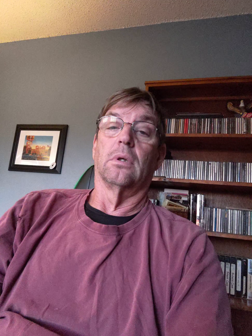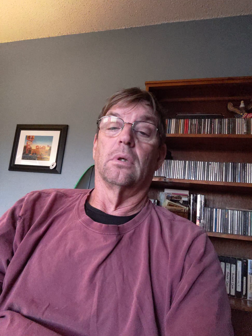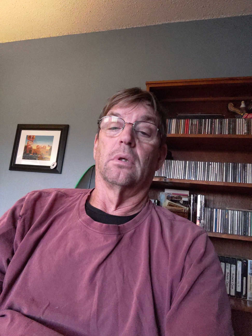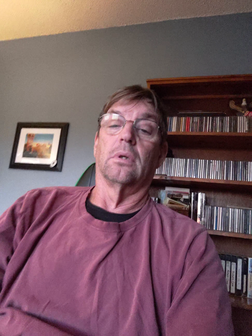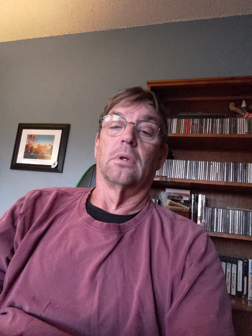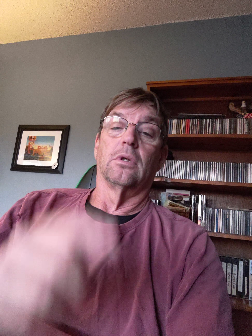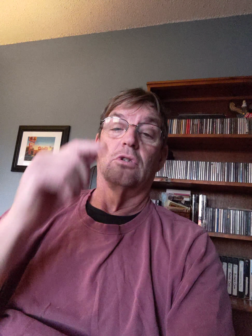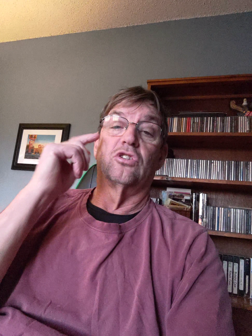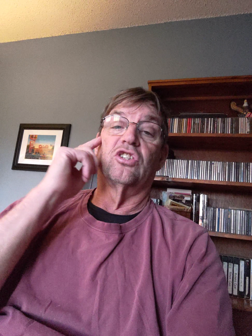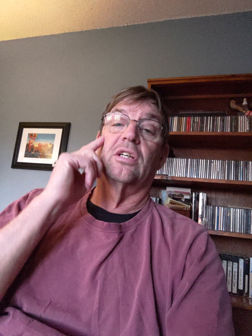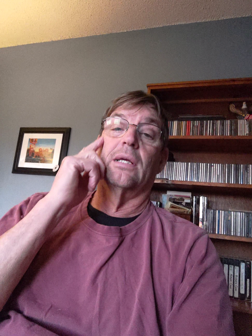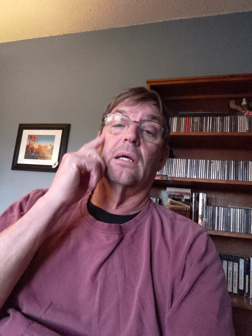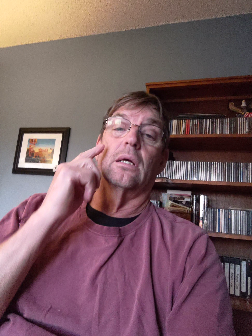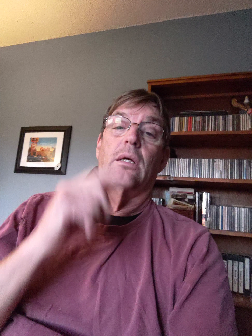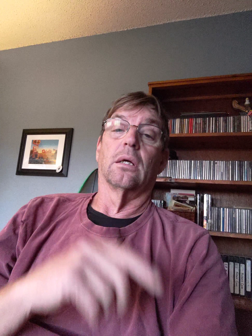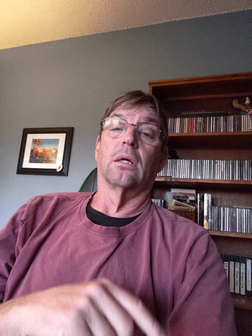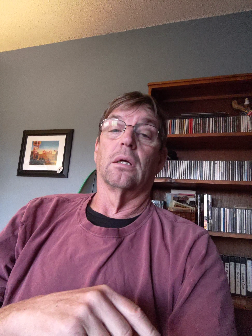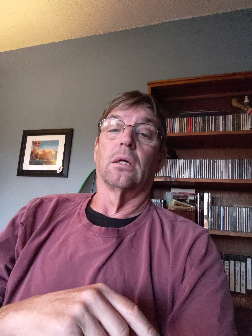cheek